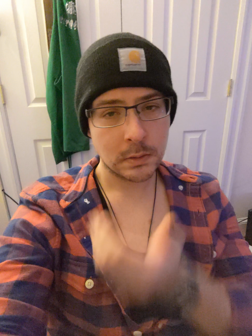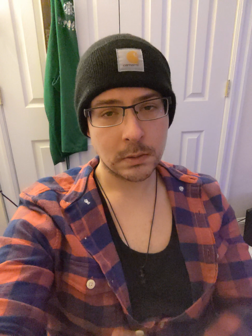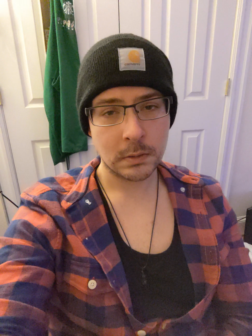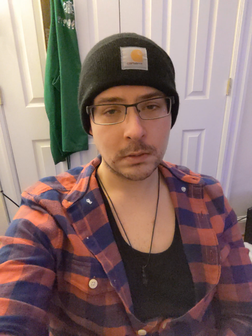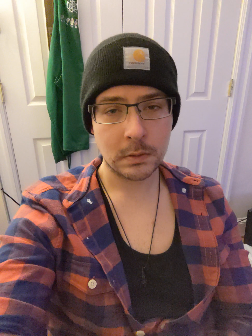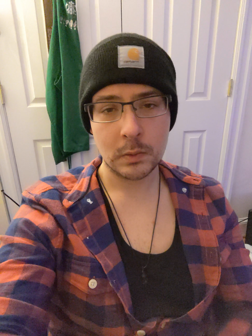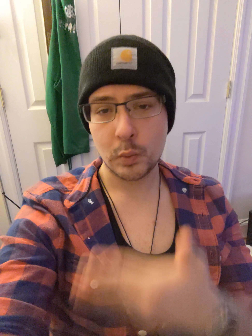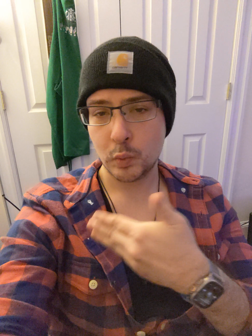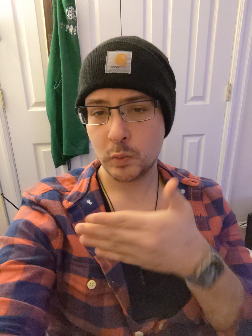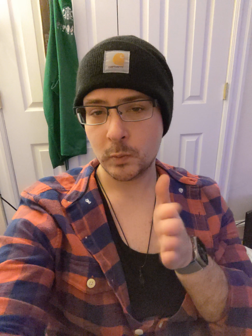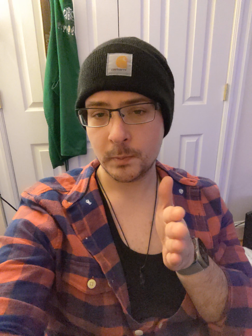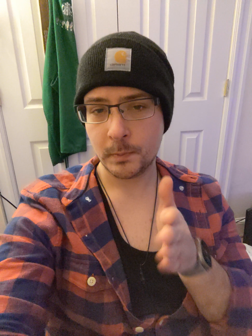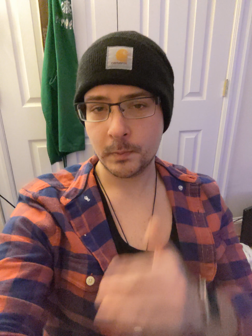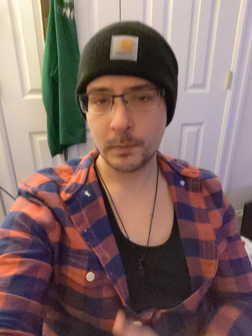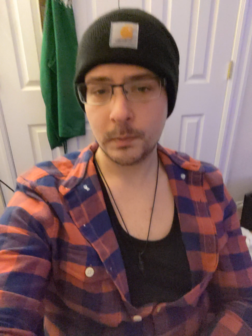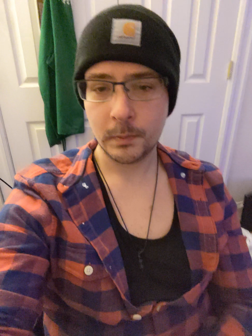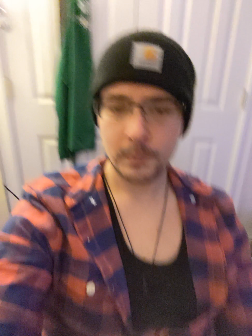room